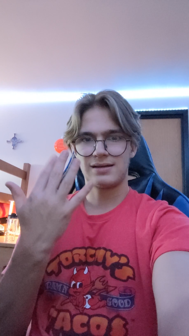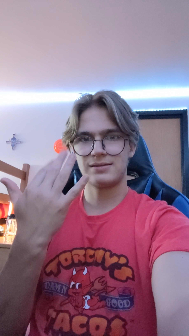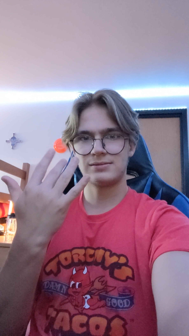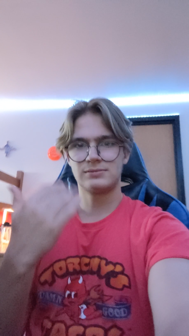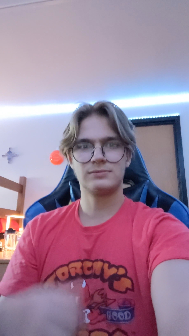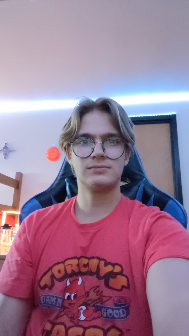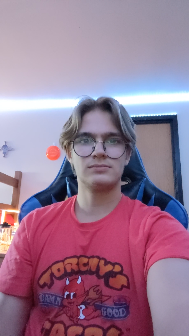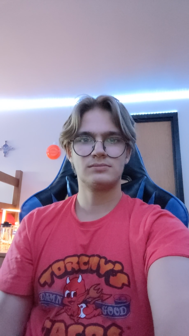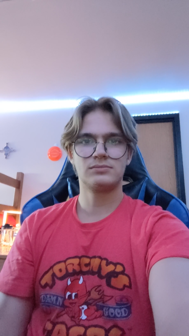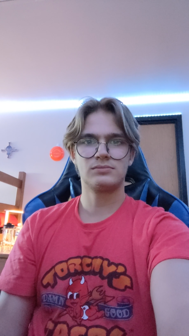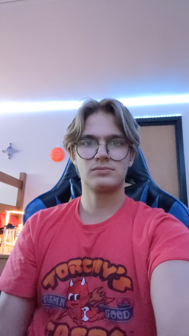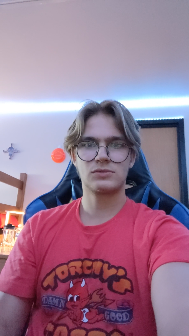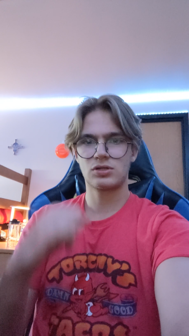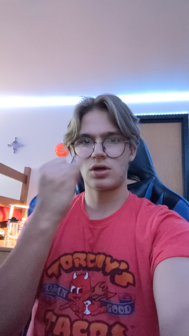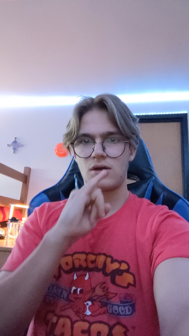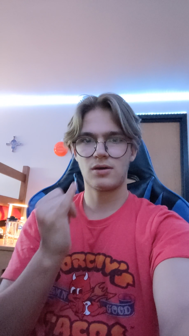draw